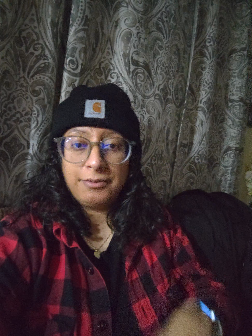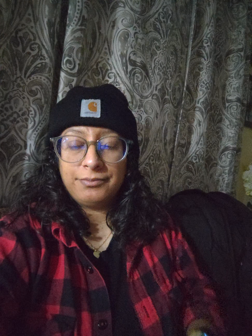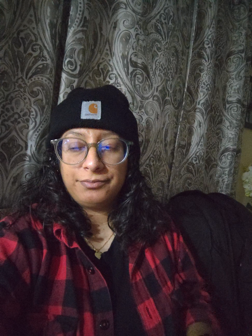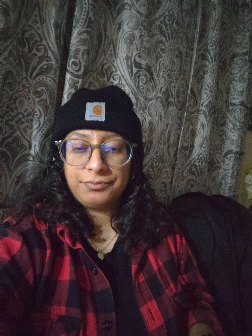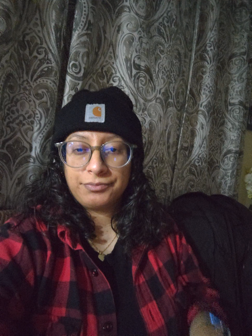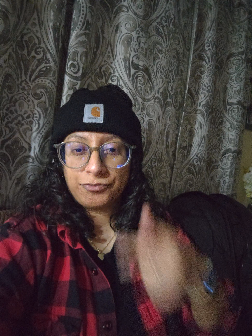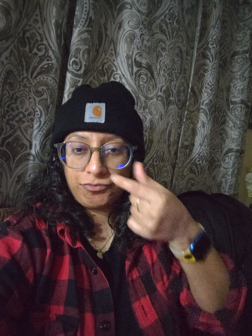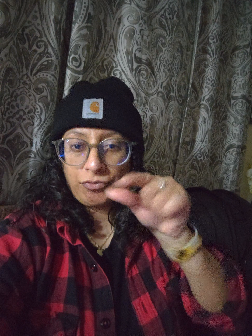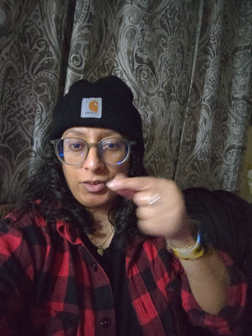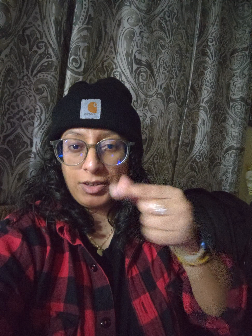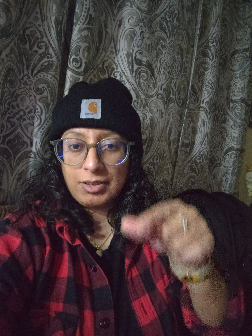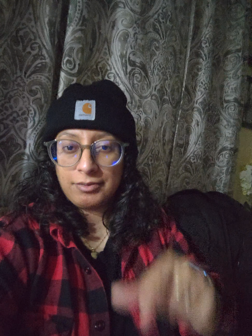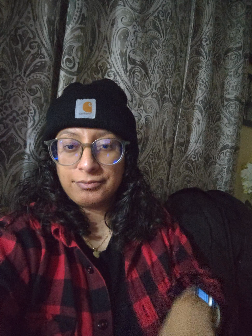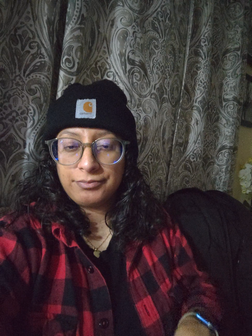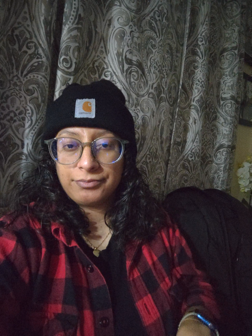green